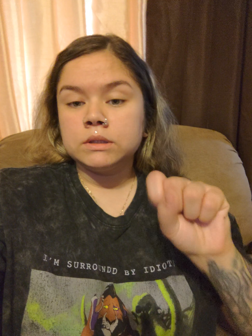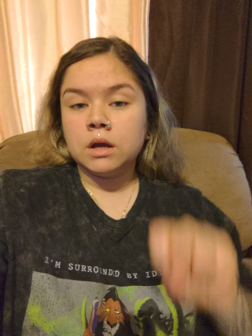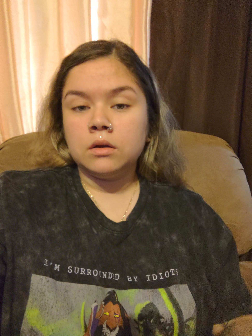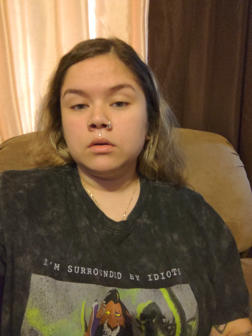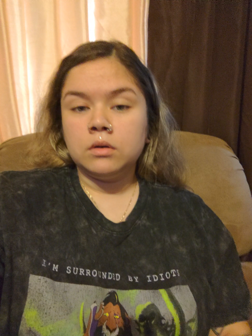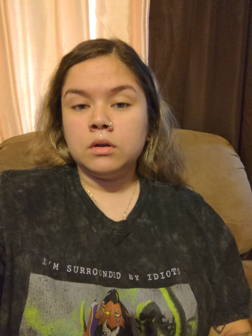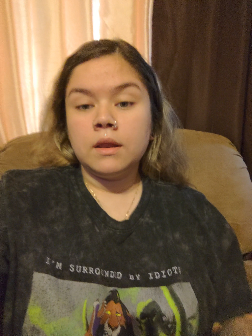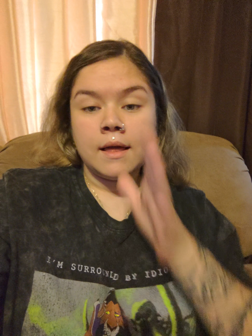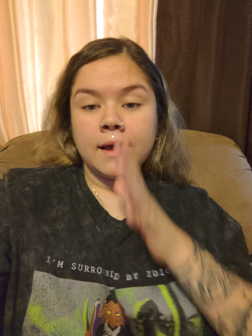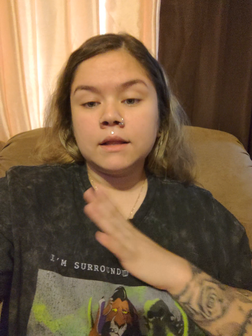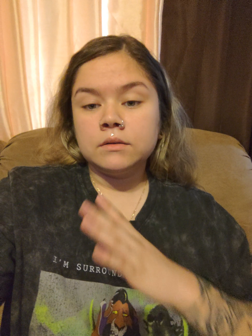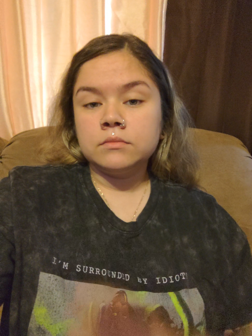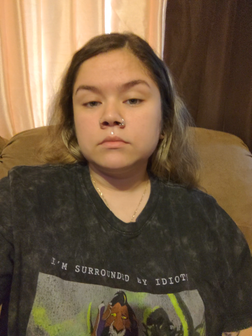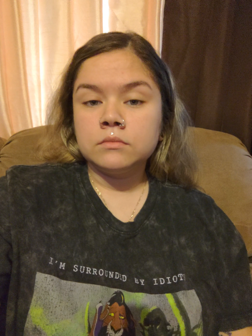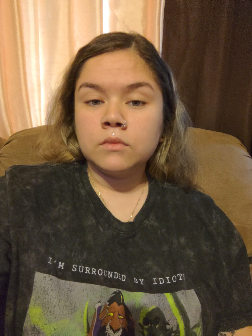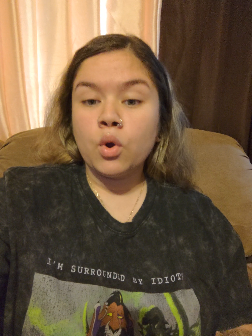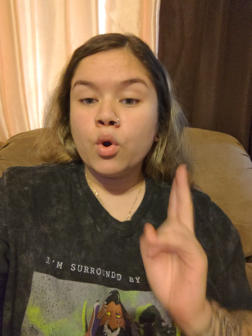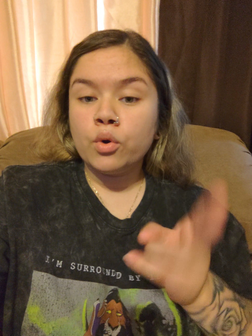lady